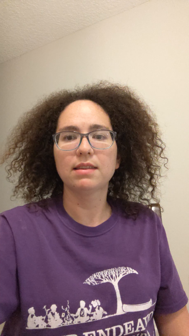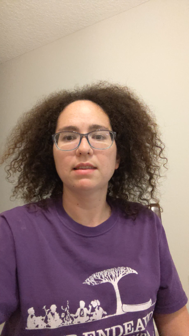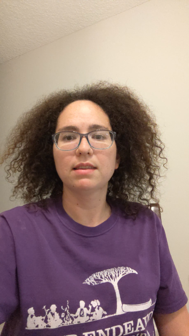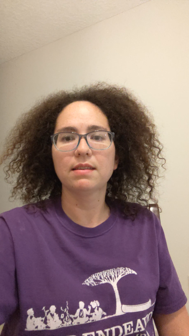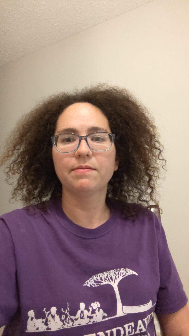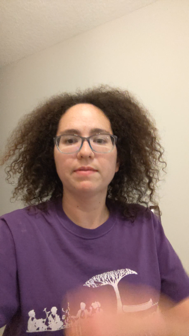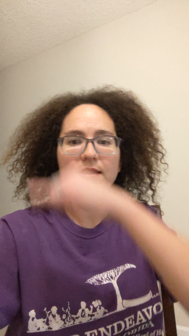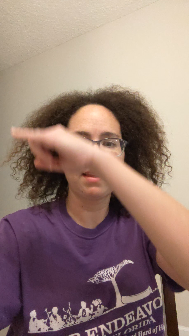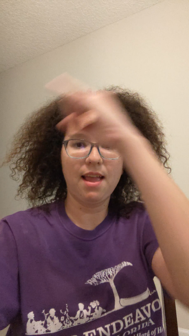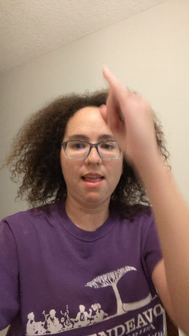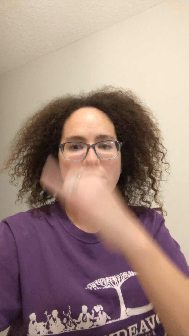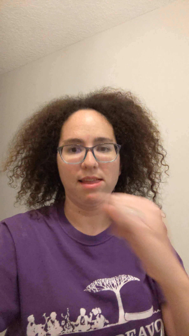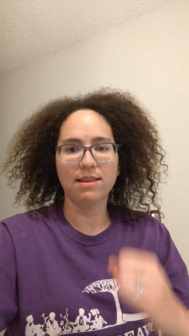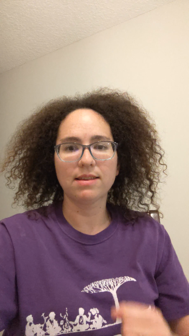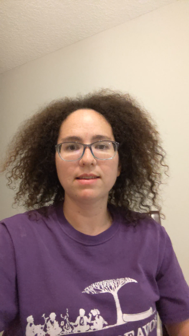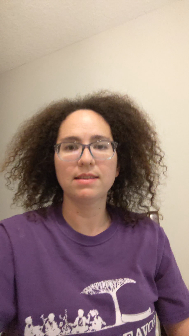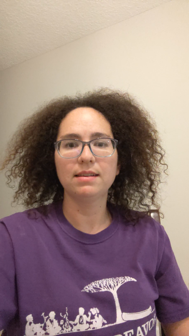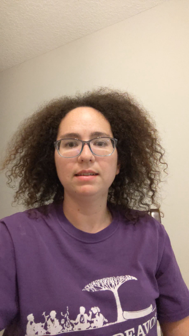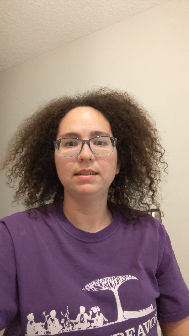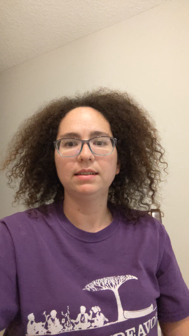draw